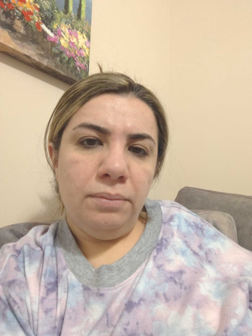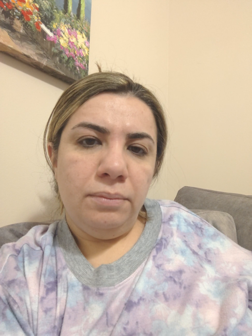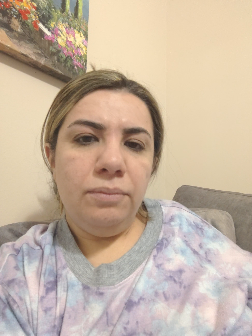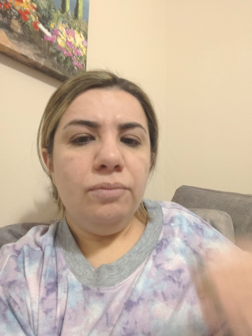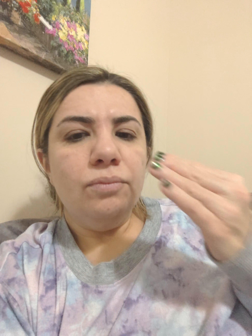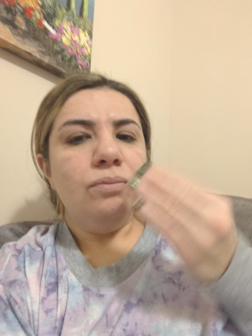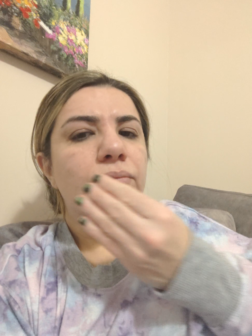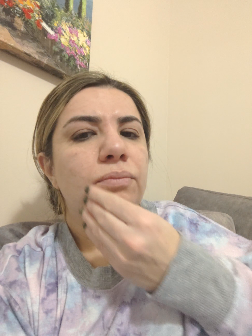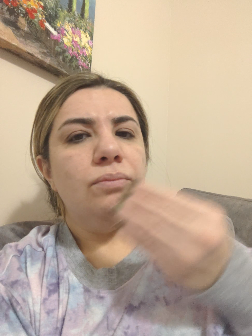napkin